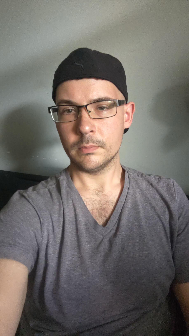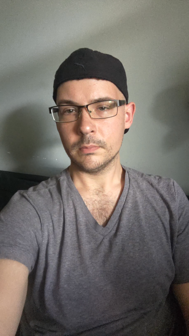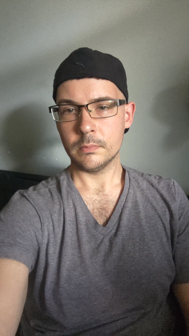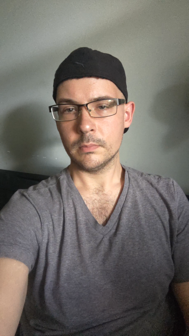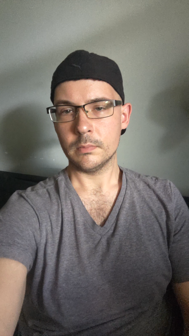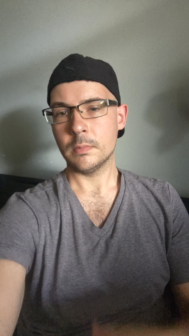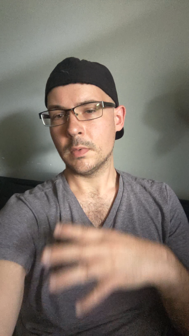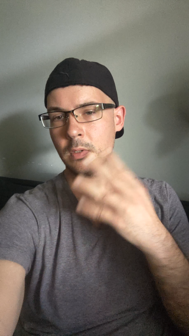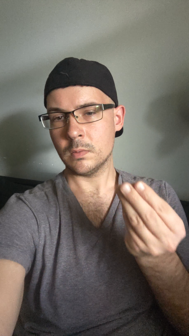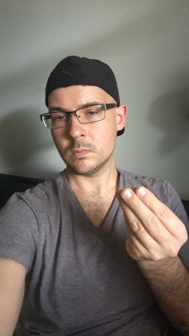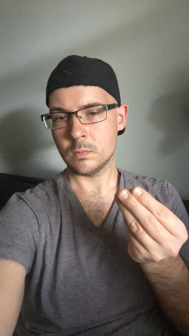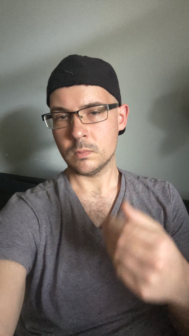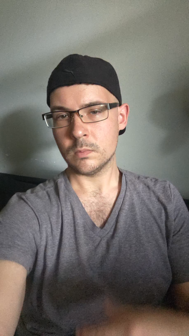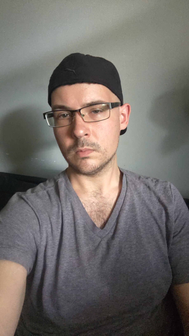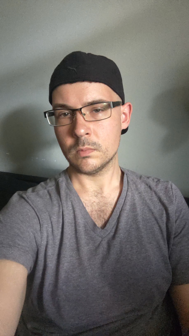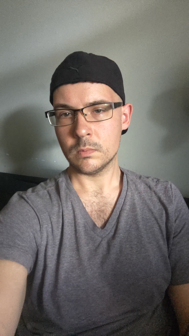got to